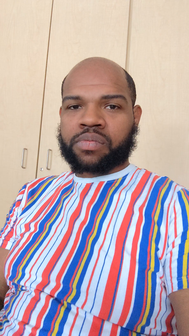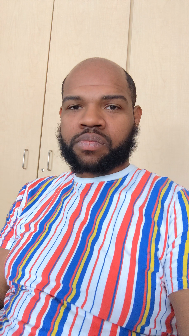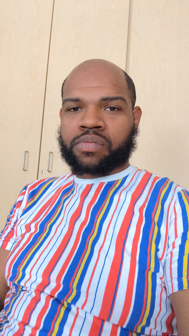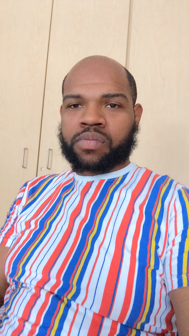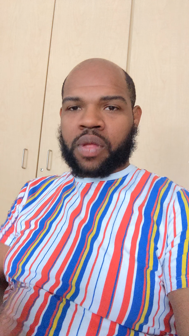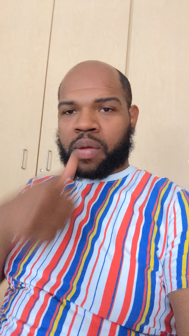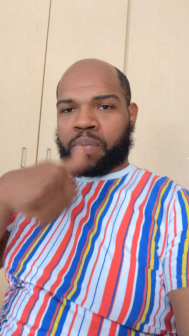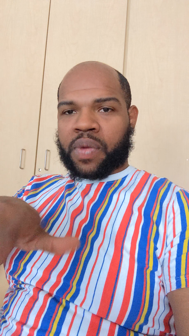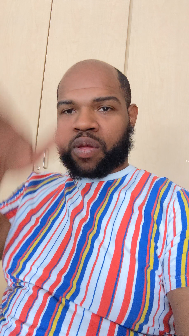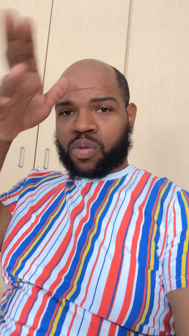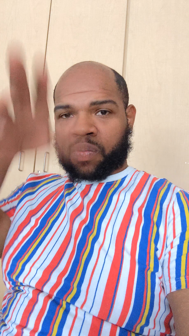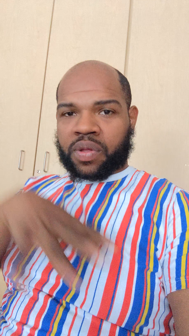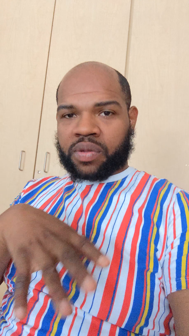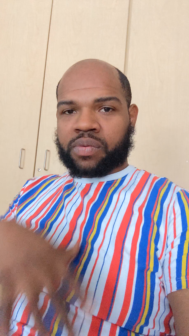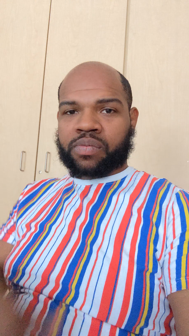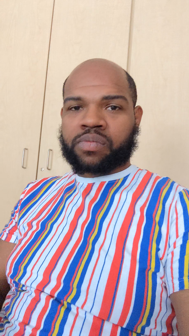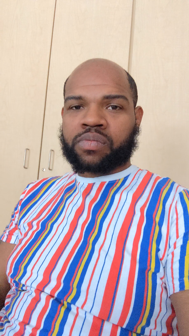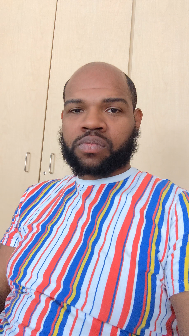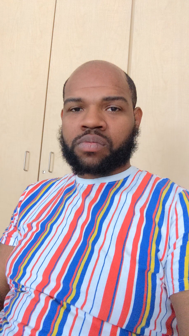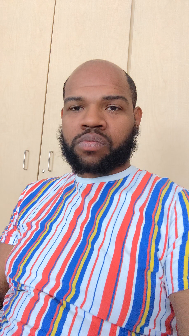mailman